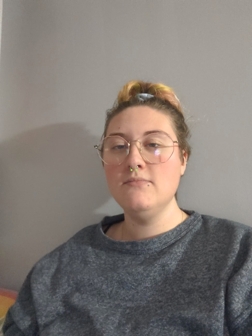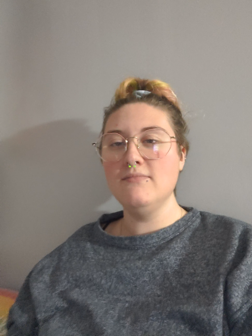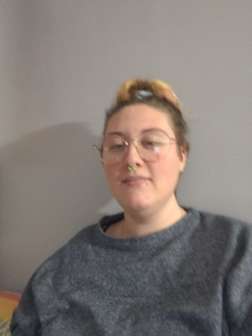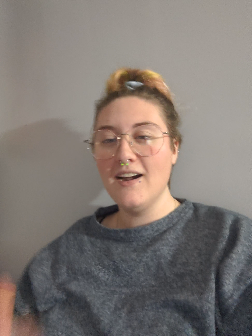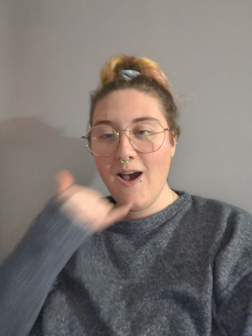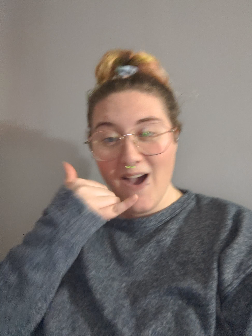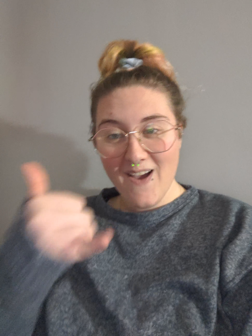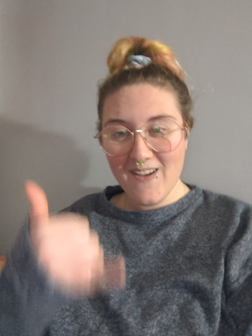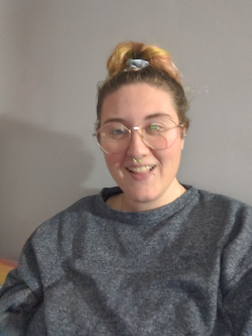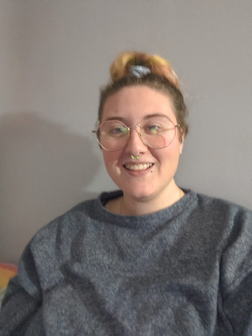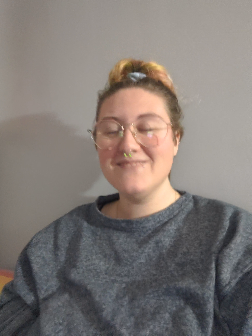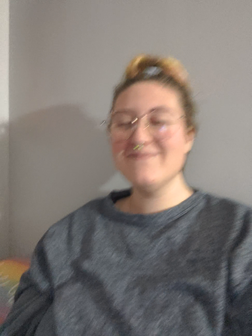call on the phone